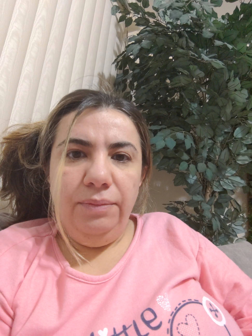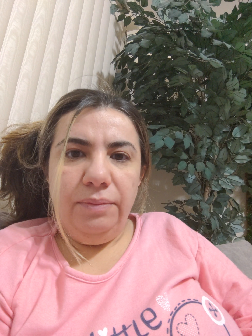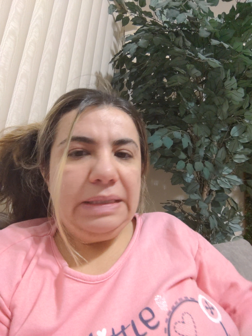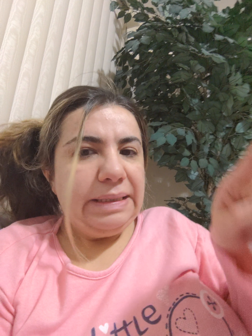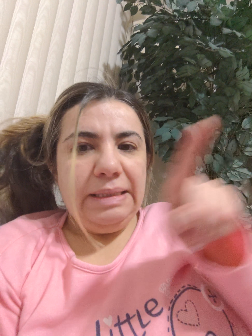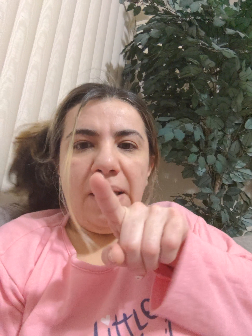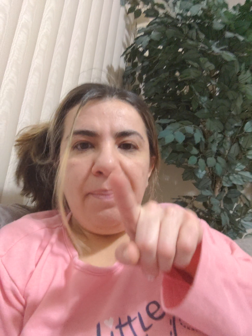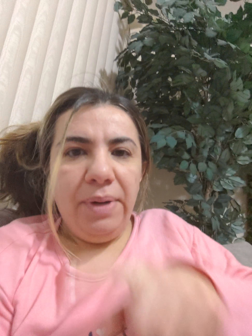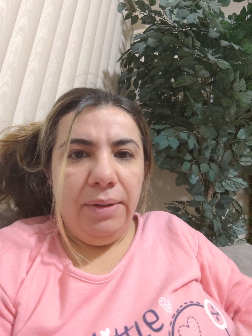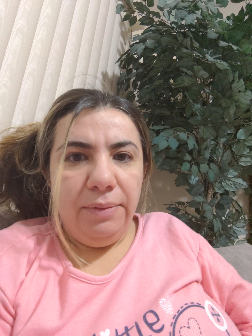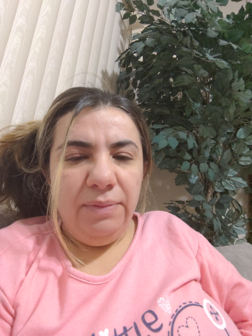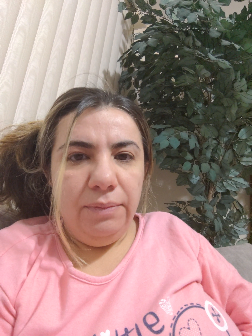same